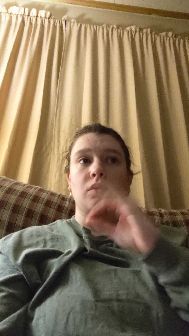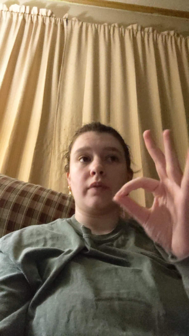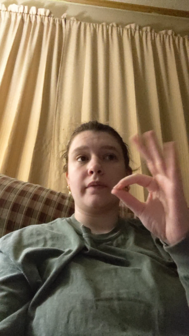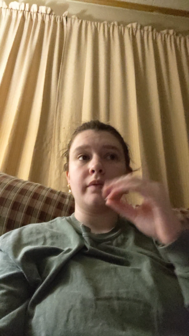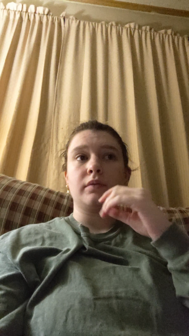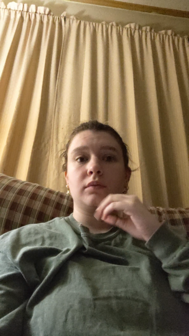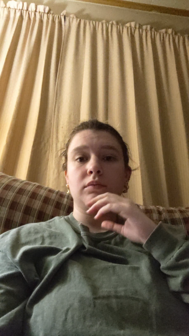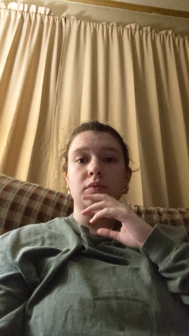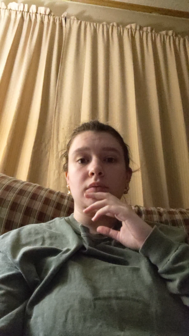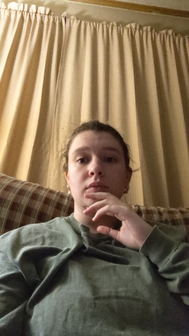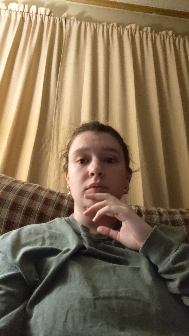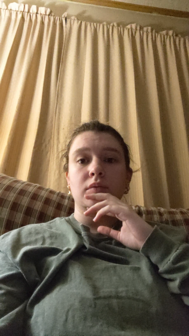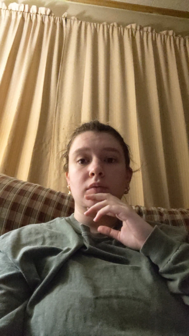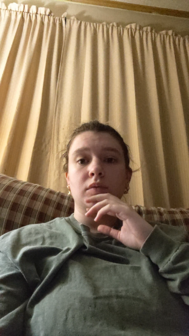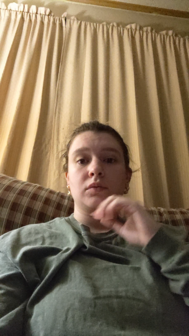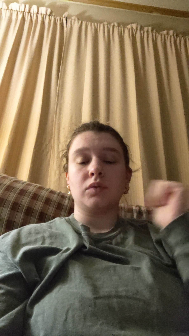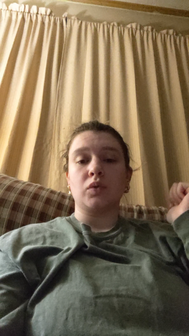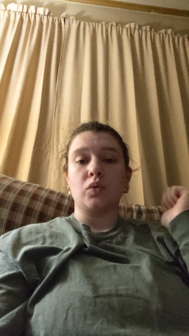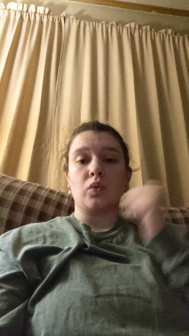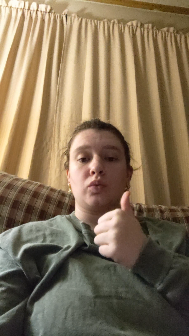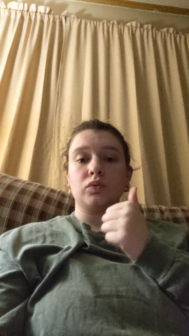coats